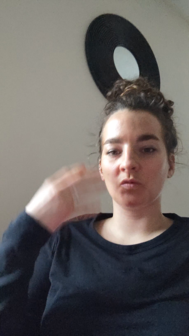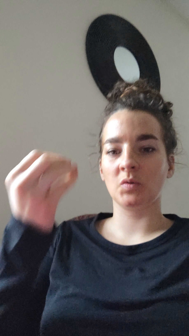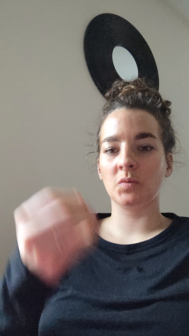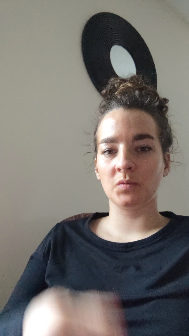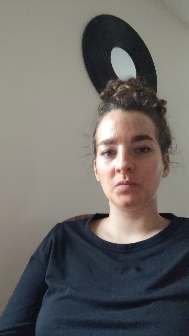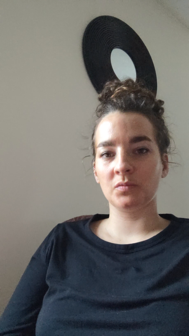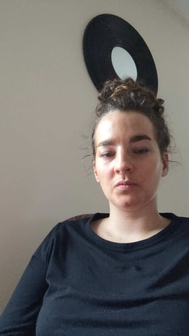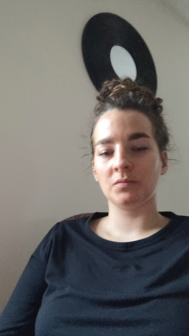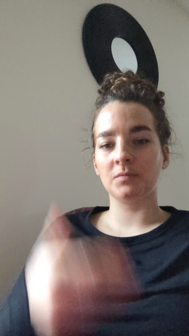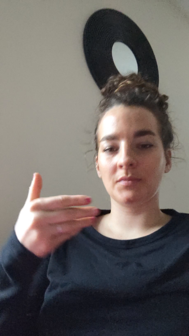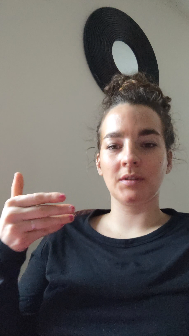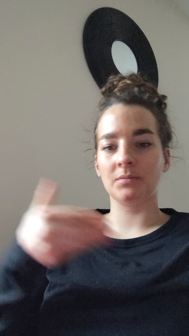baby